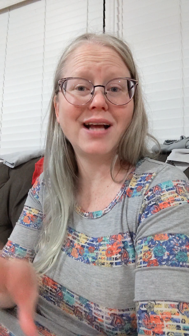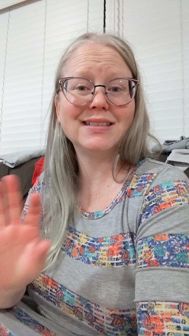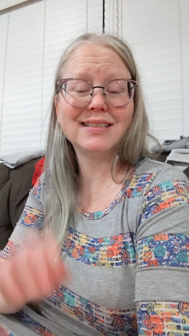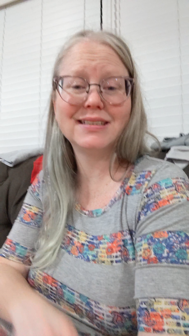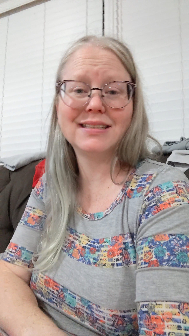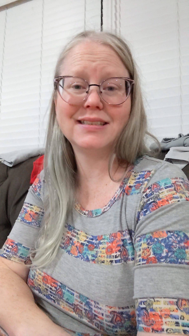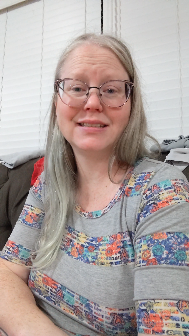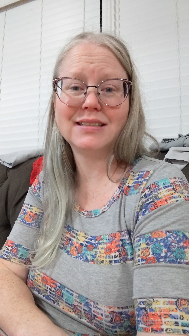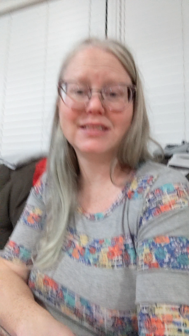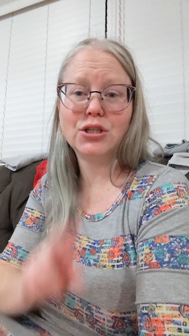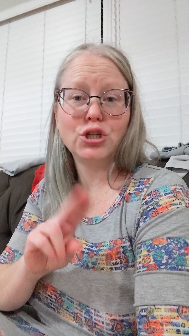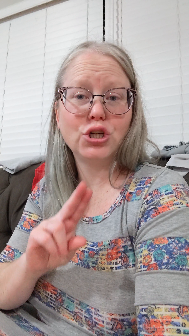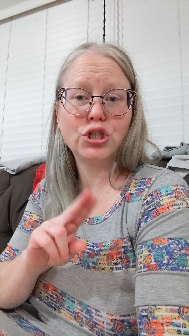nurse